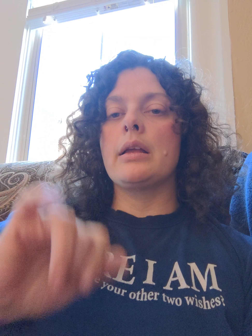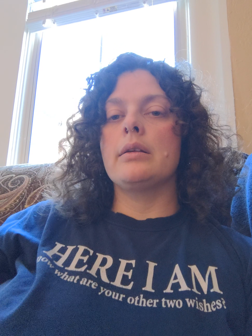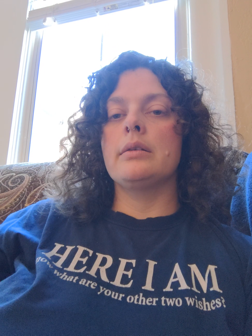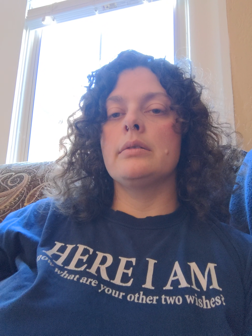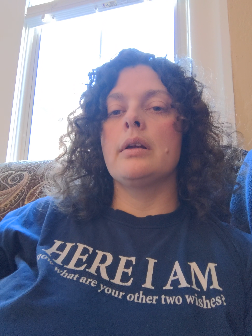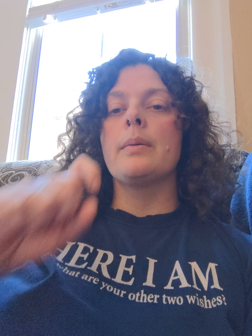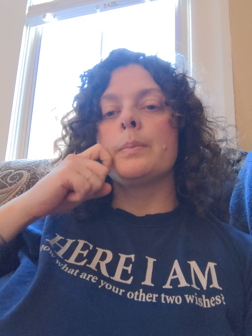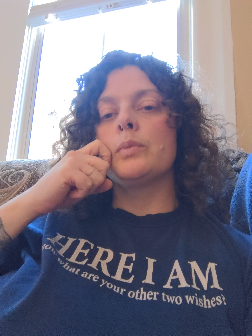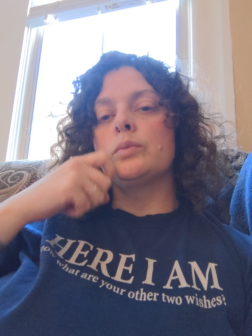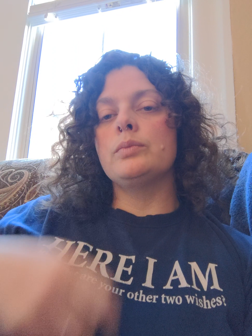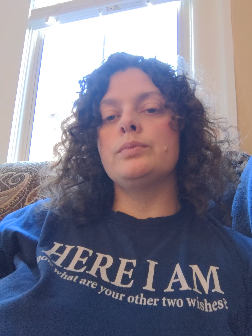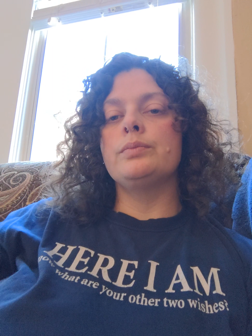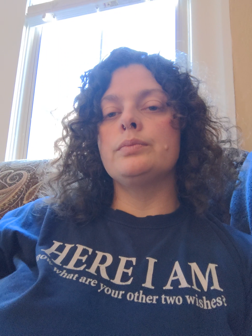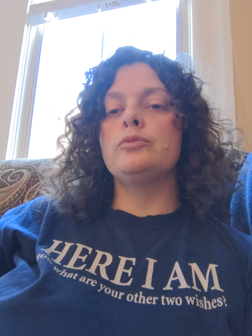apple